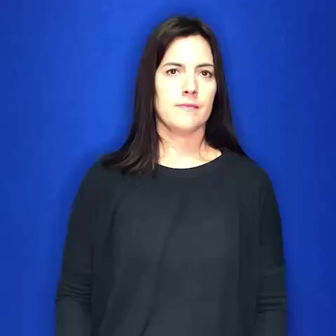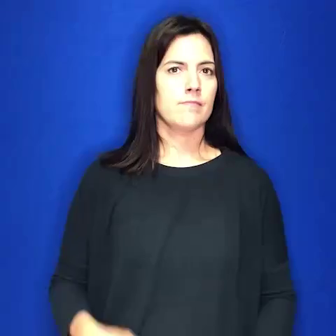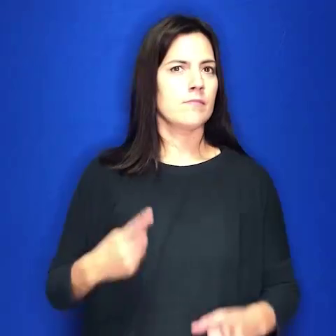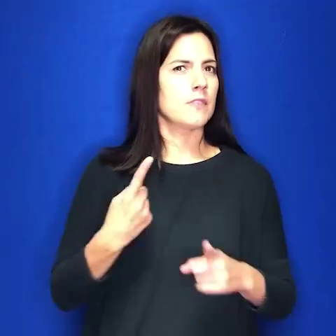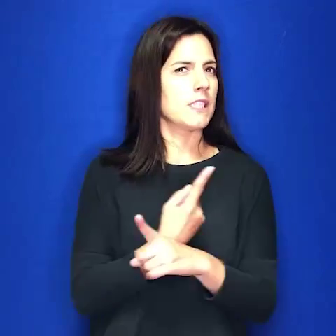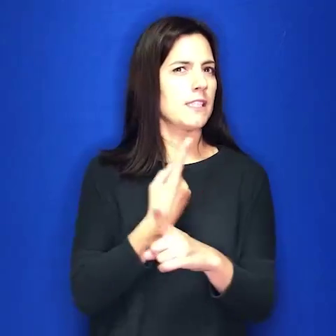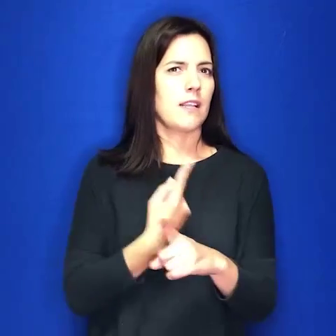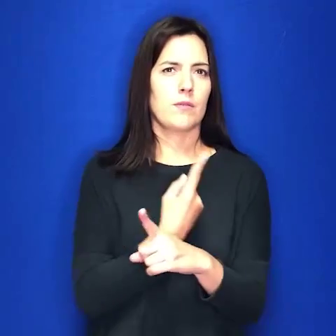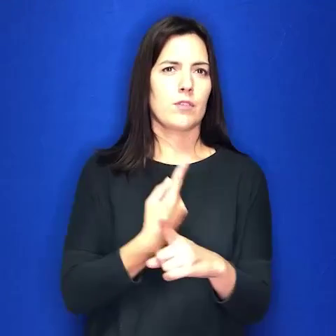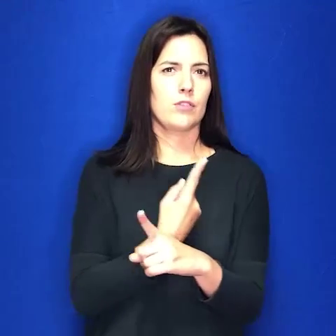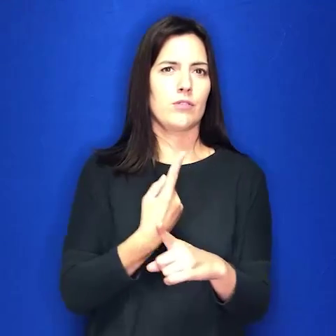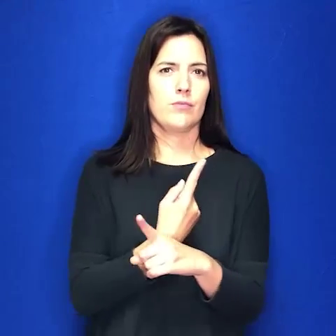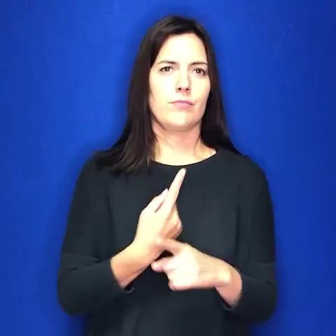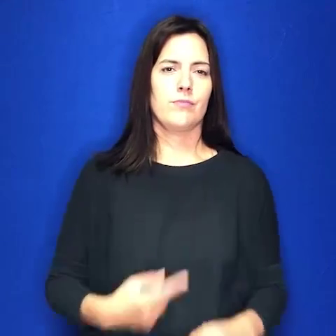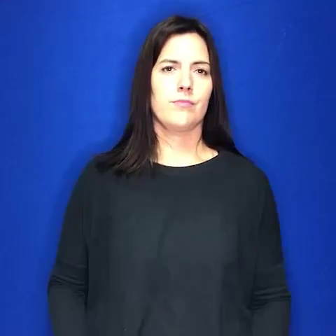nervioso